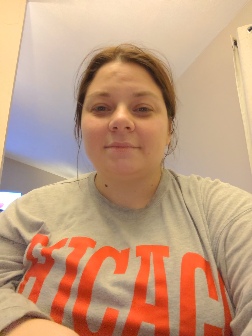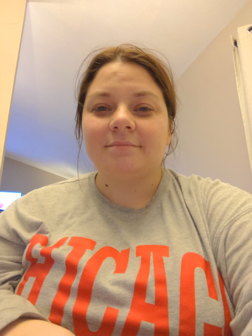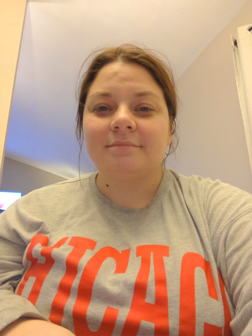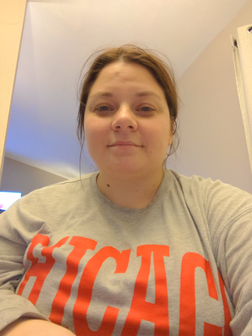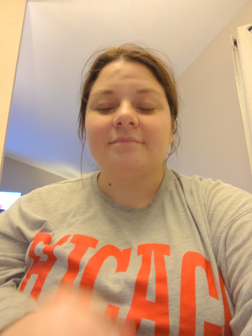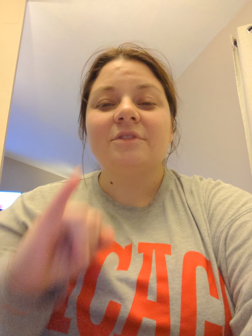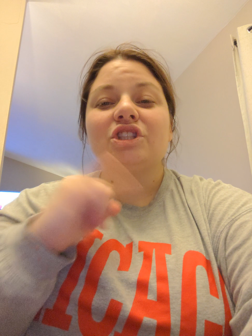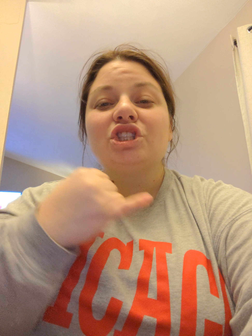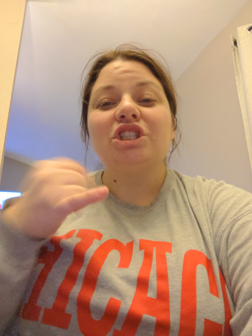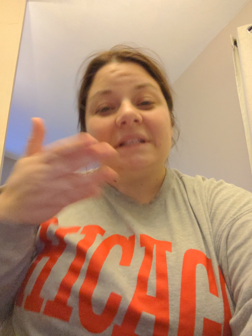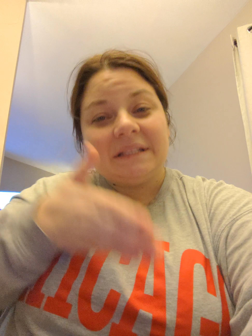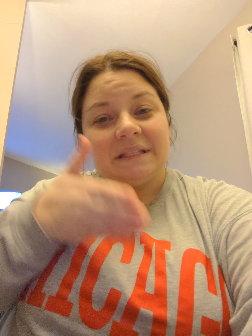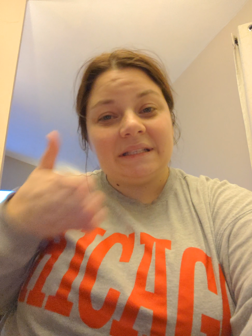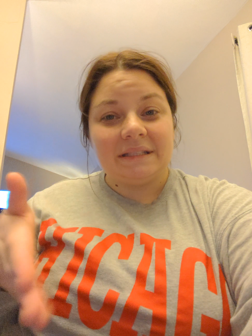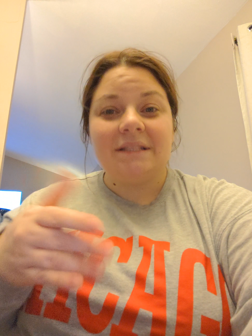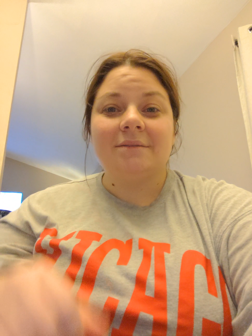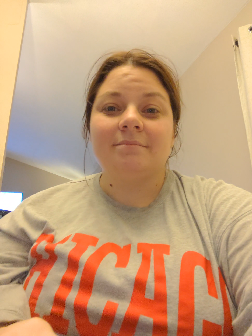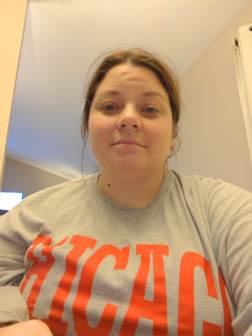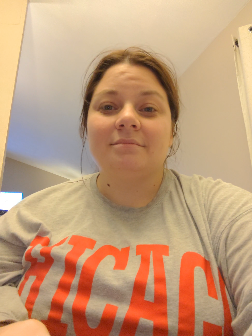jeans